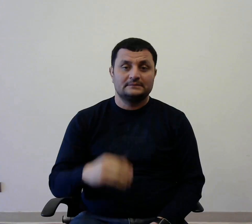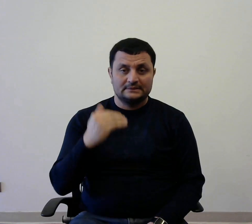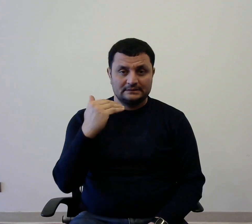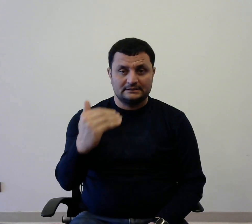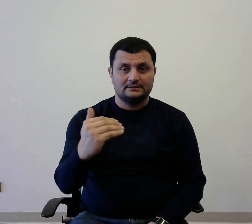siz